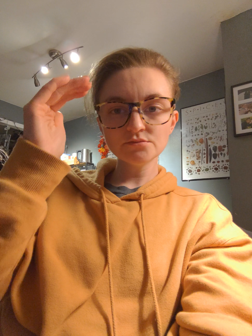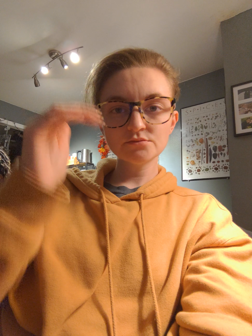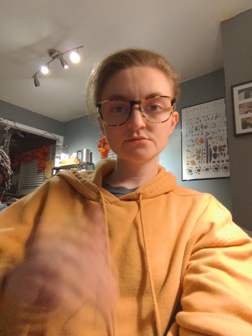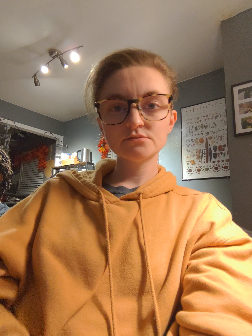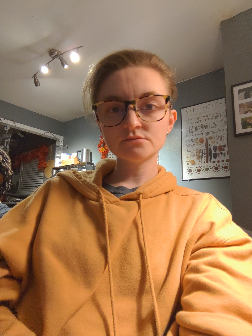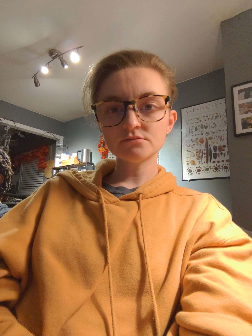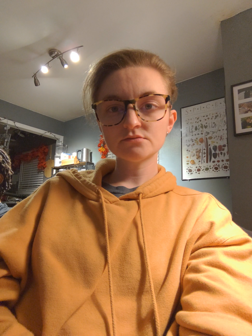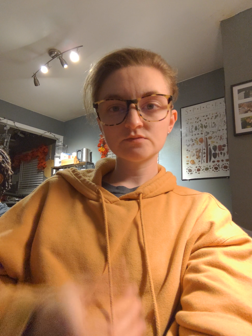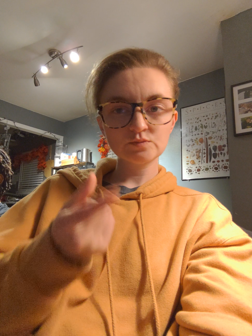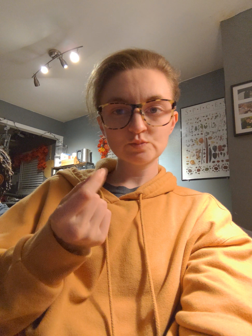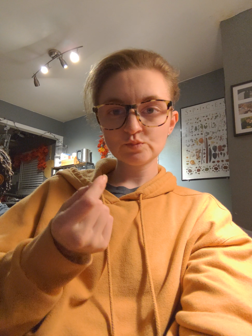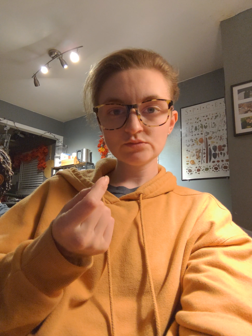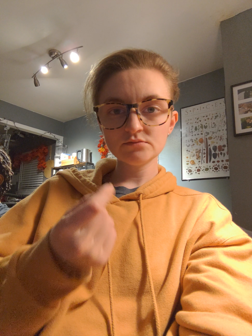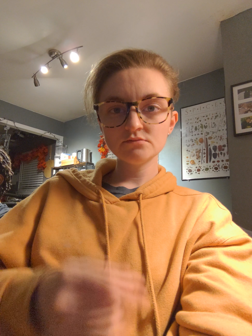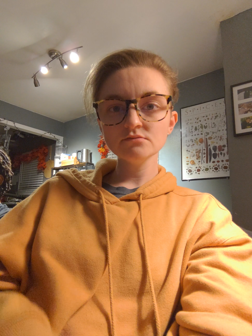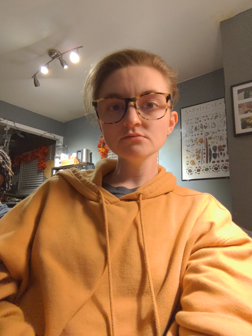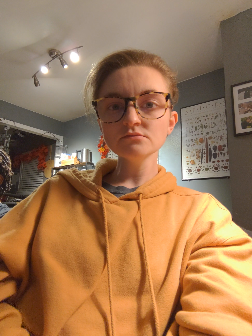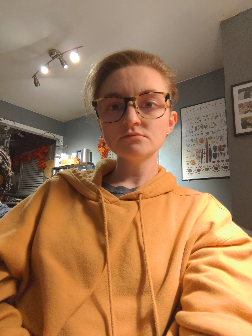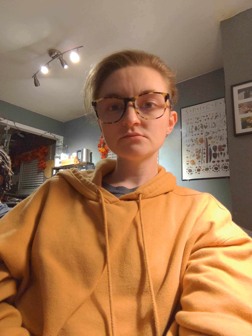do